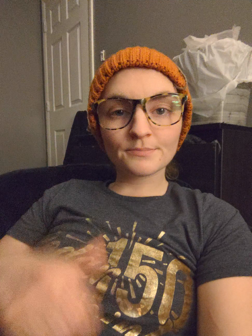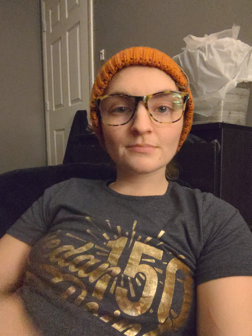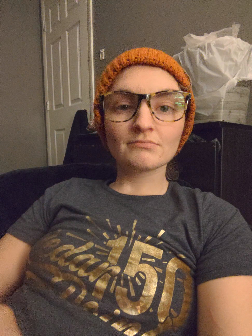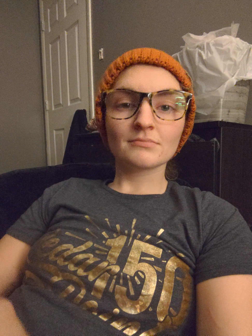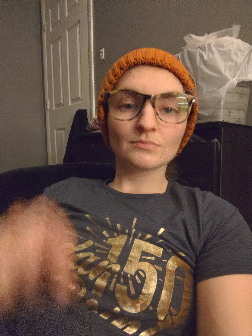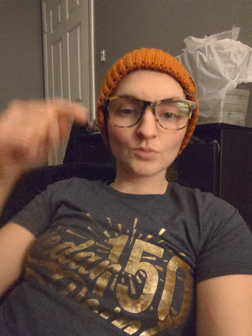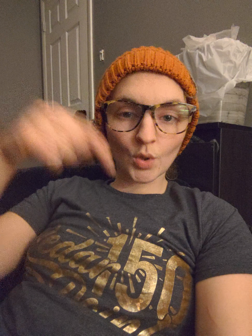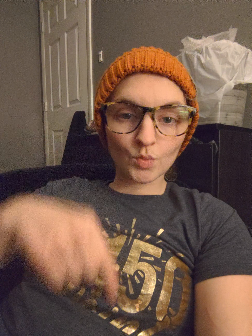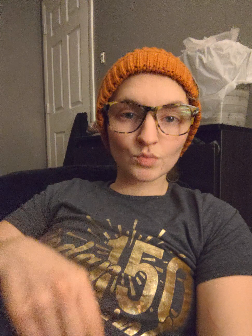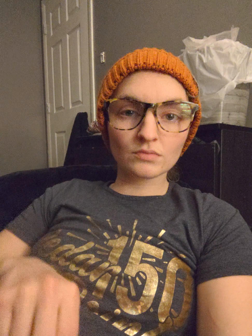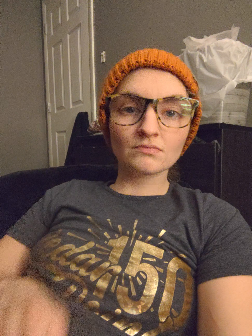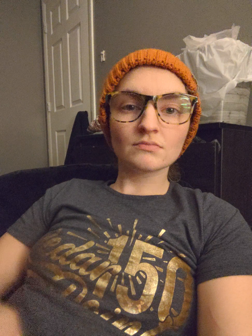down